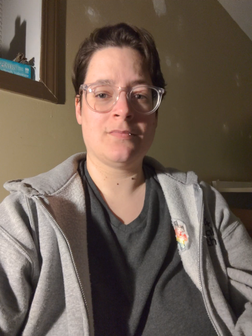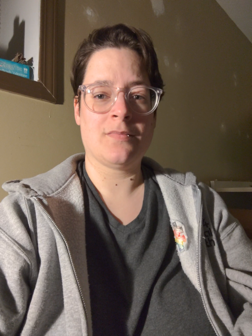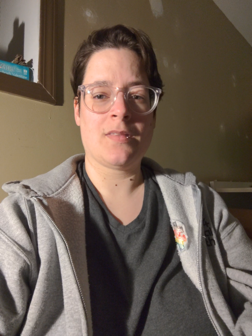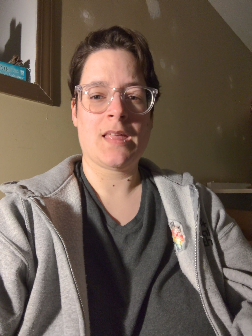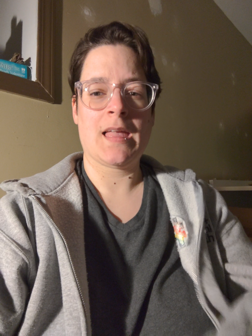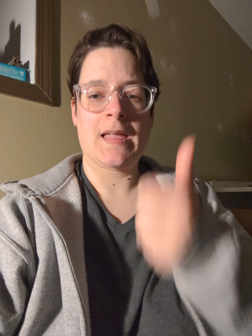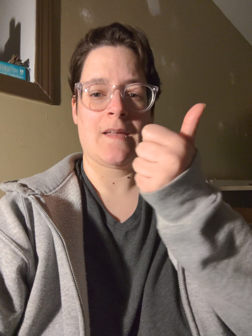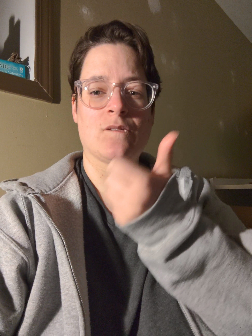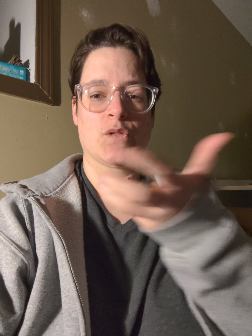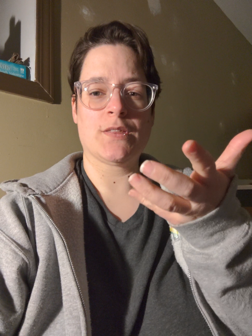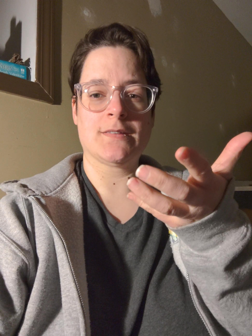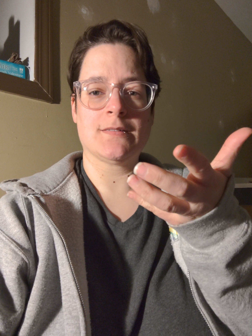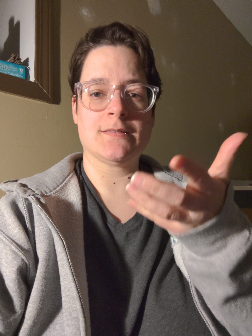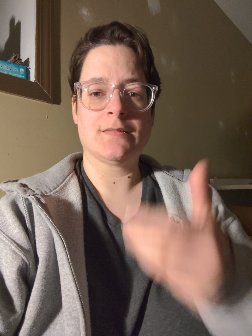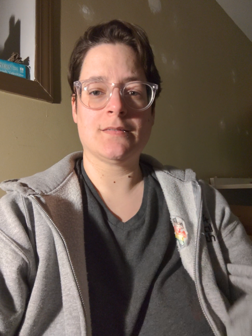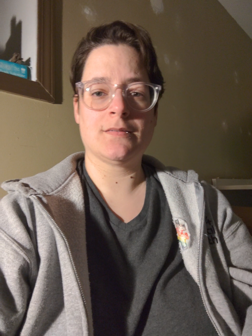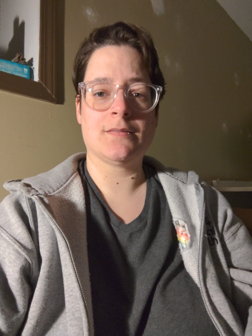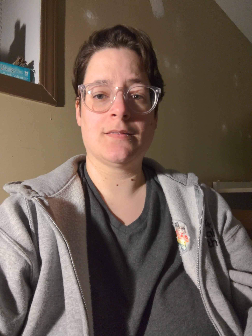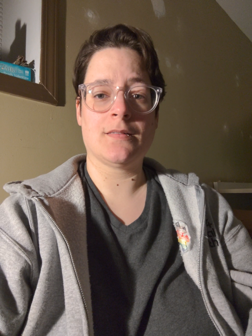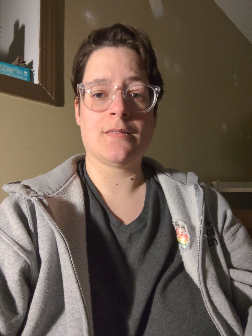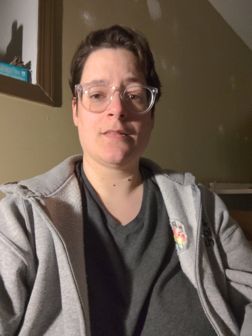every